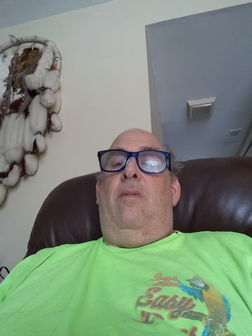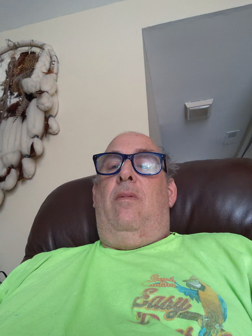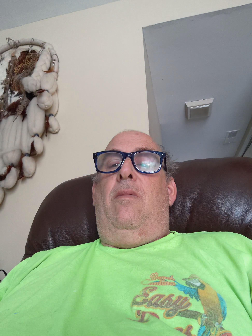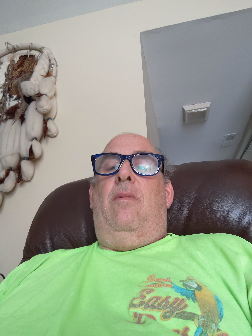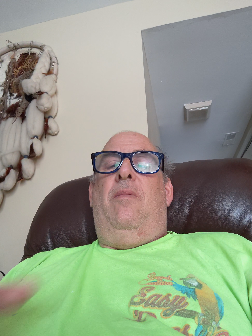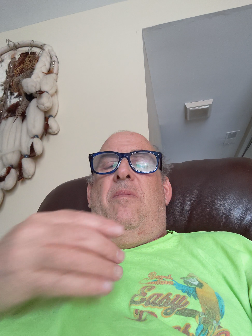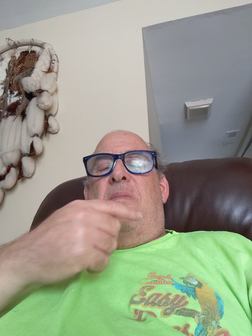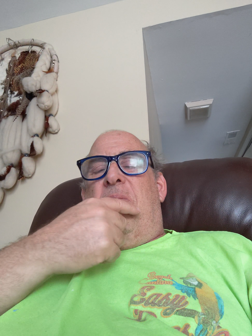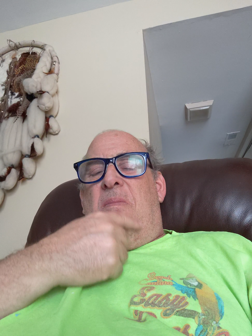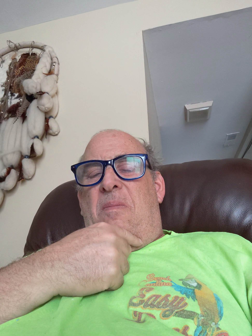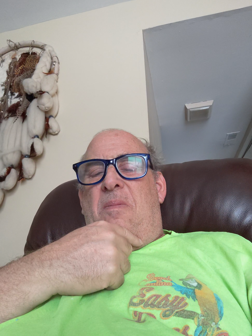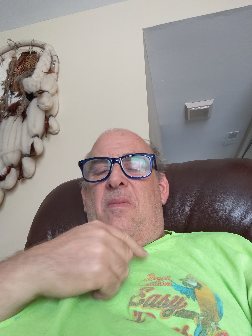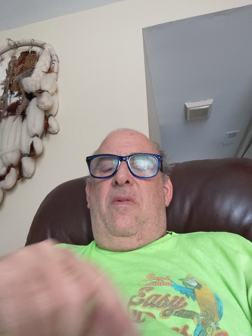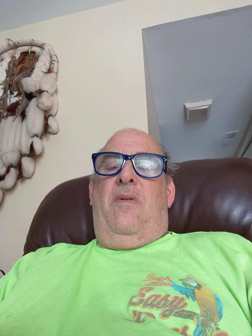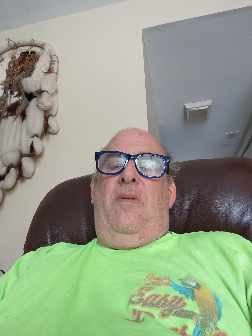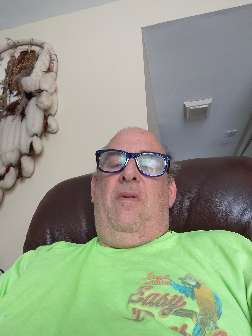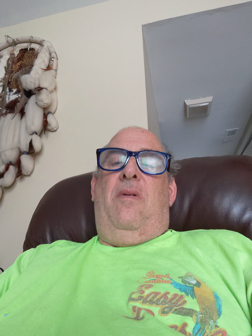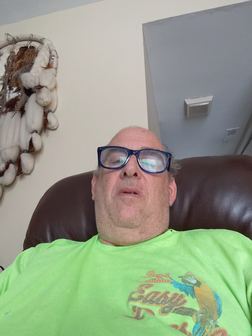sad